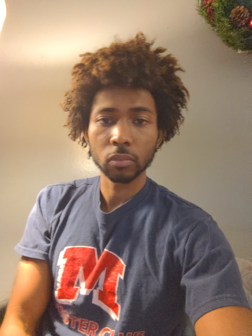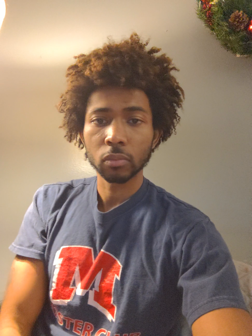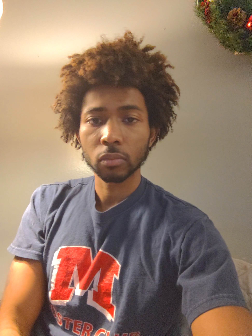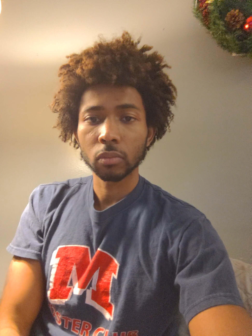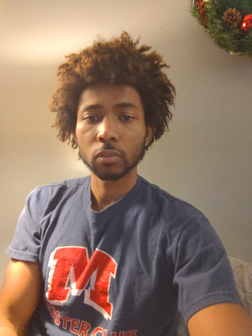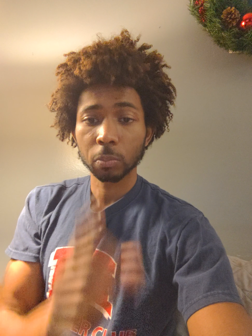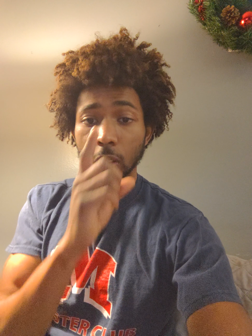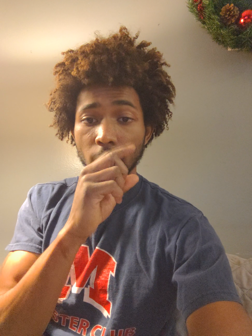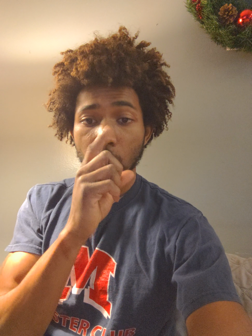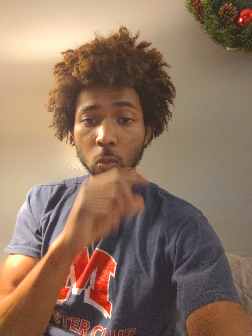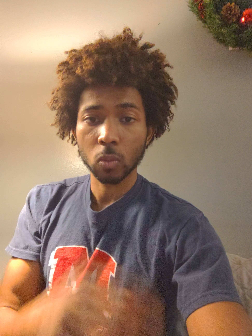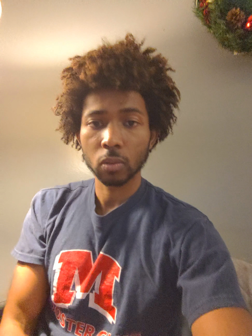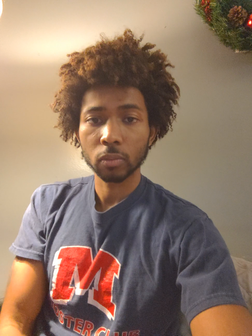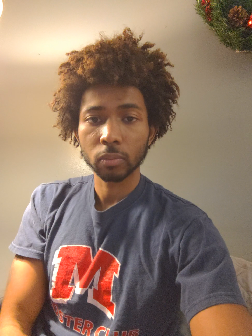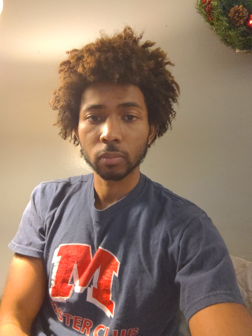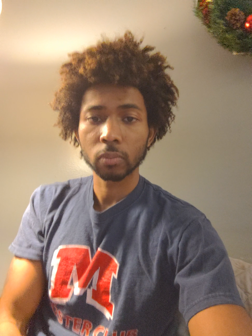mouse